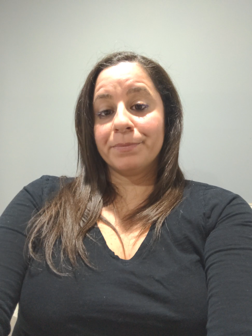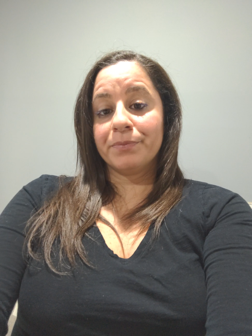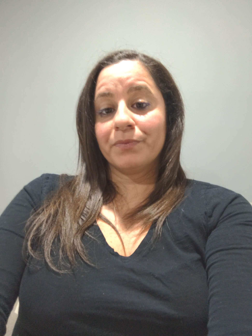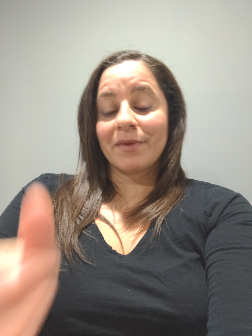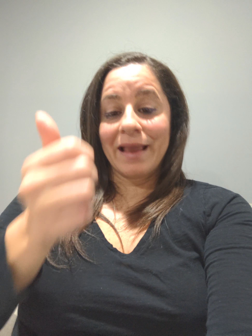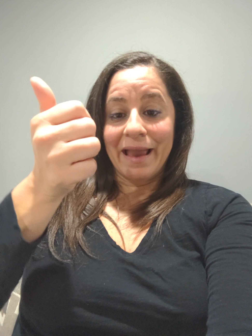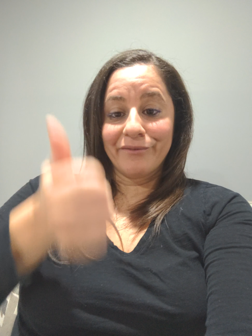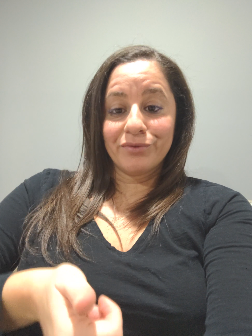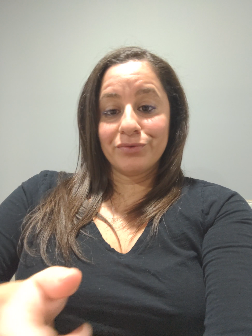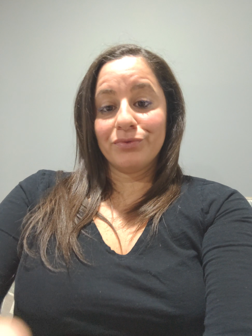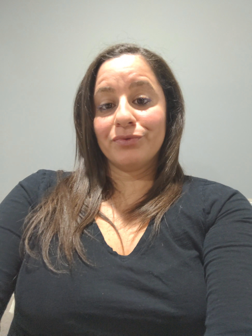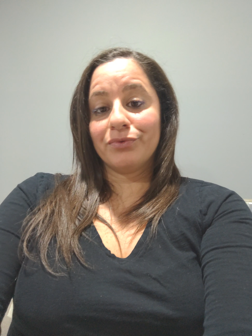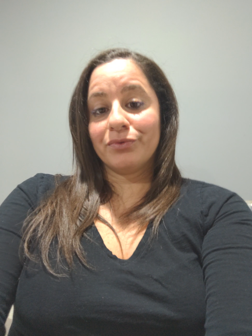every